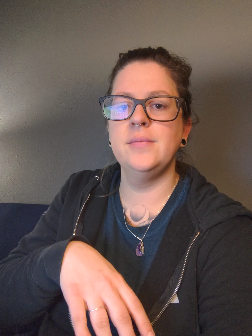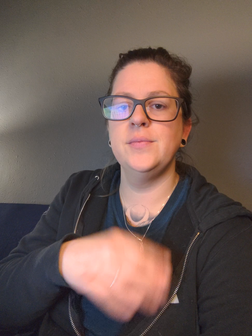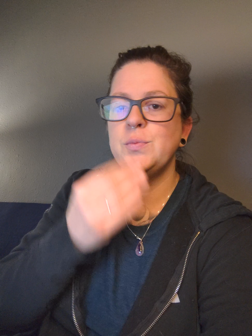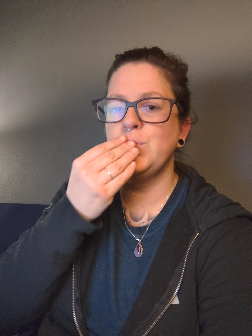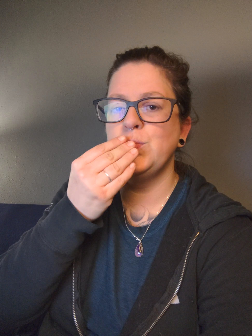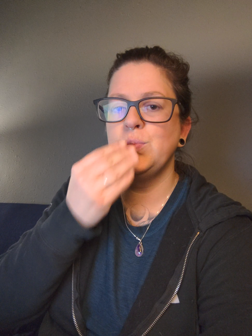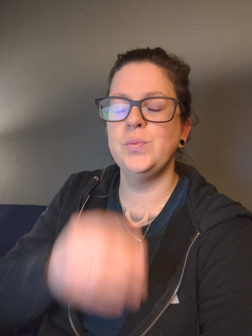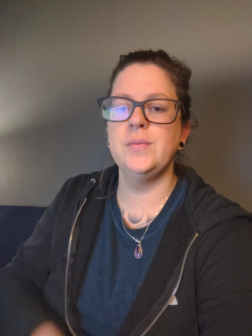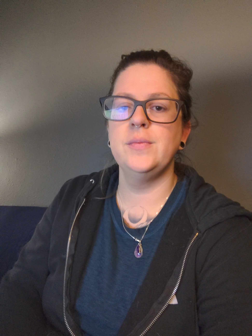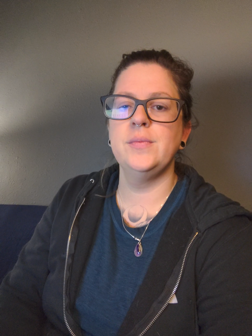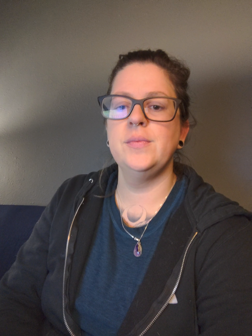food